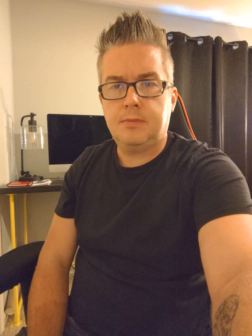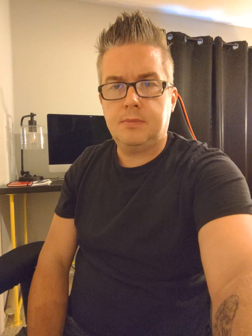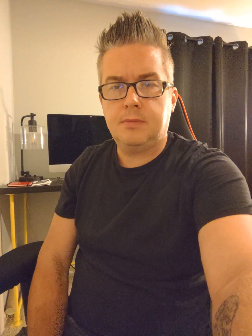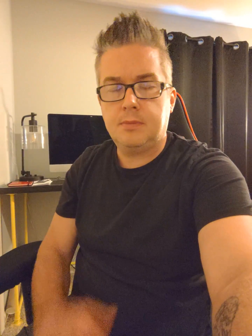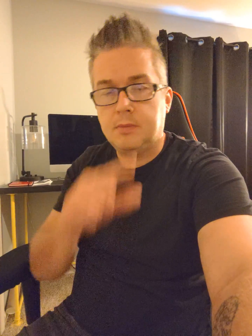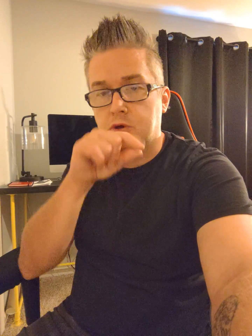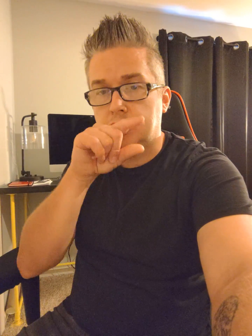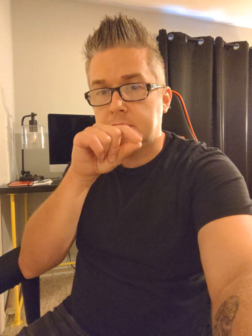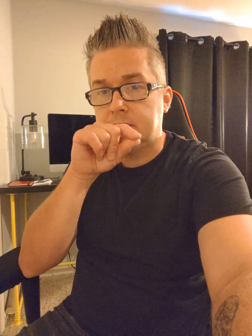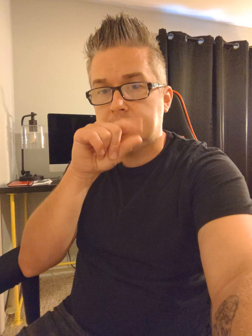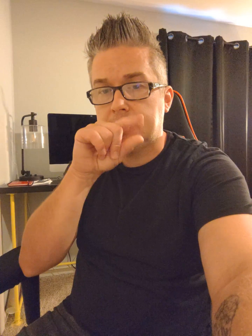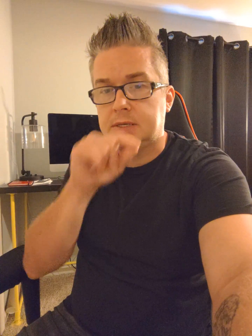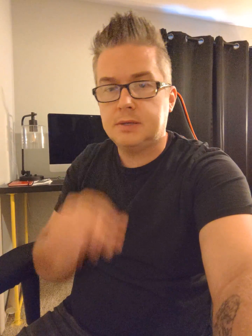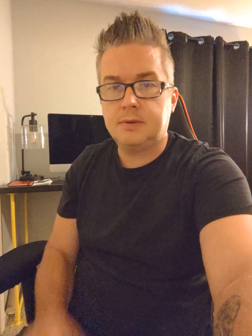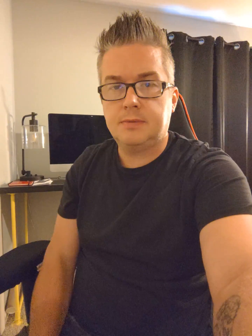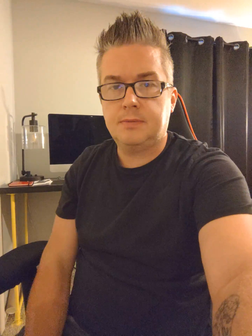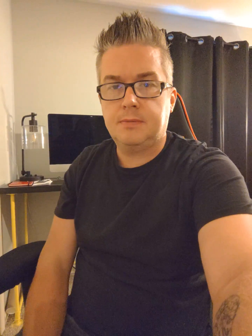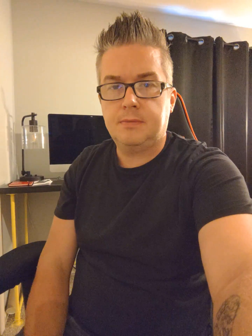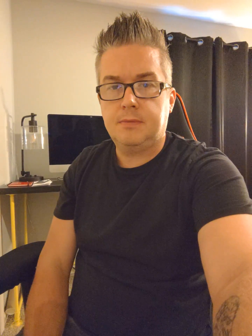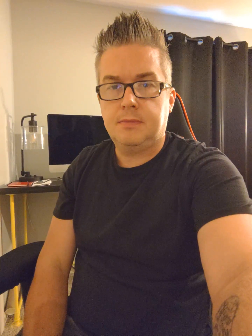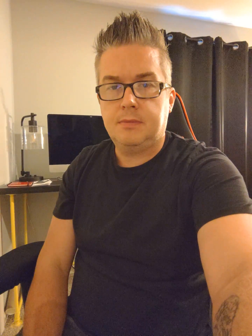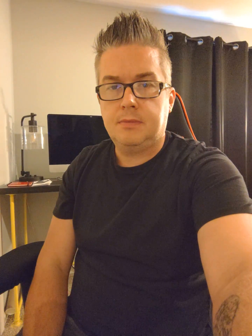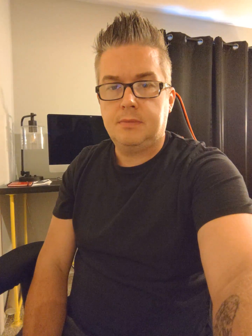chicken